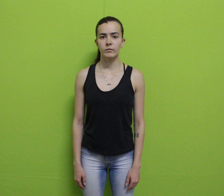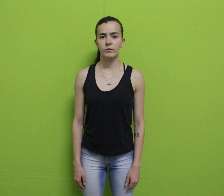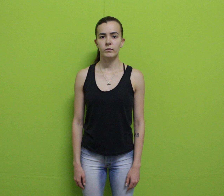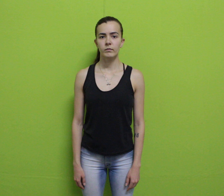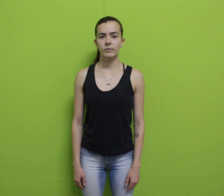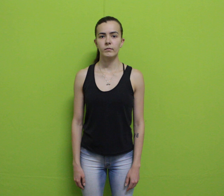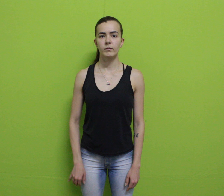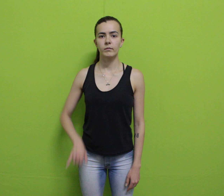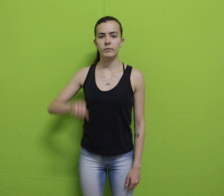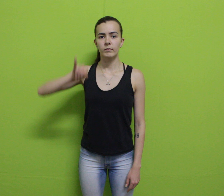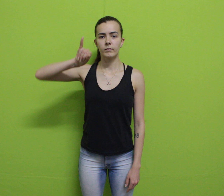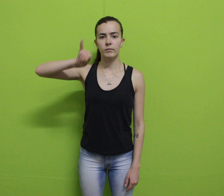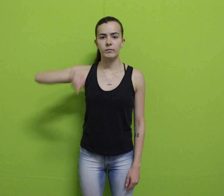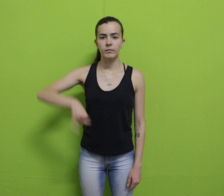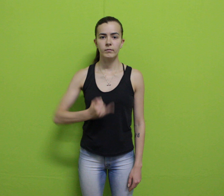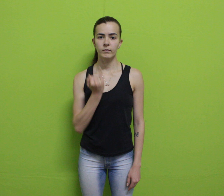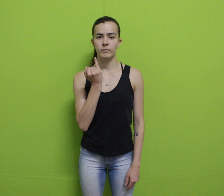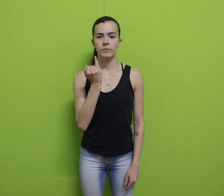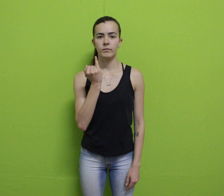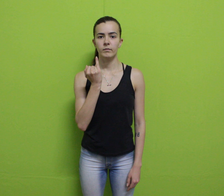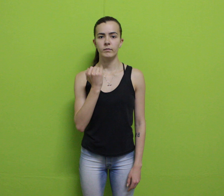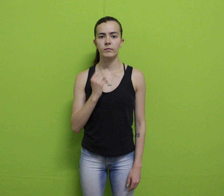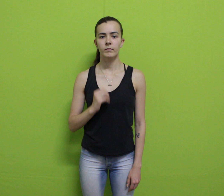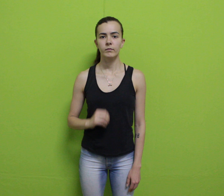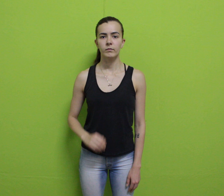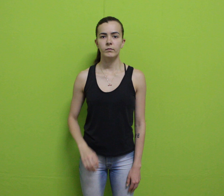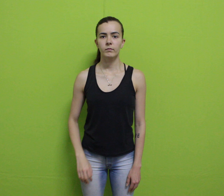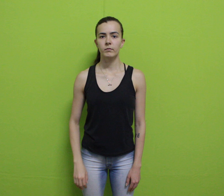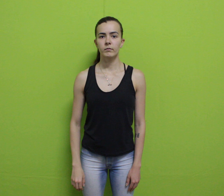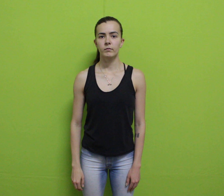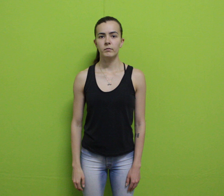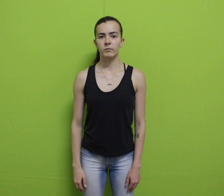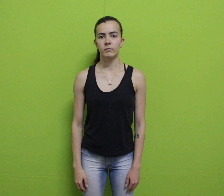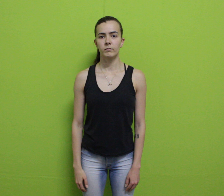aproveitar